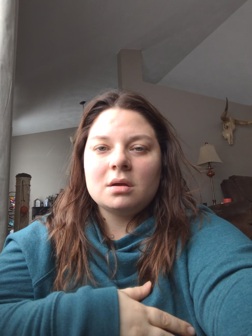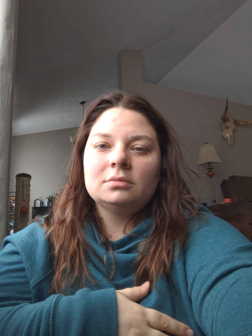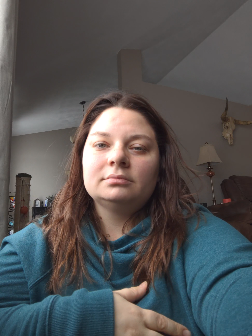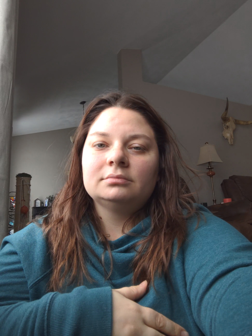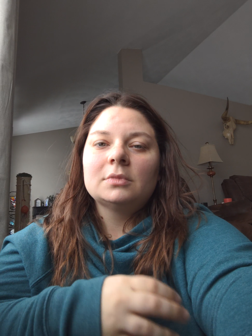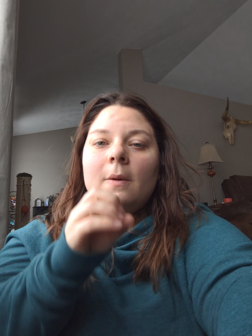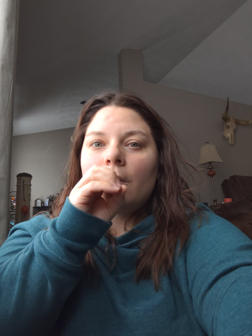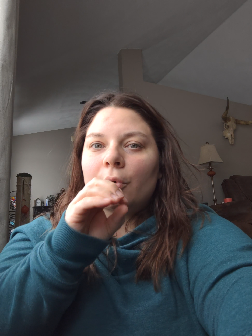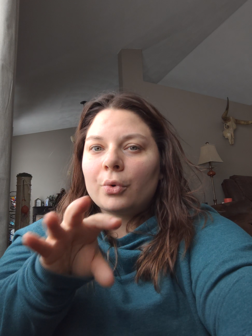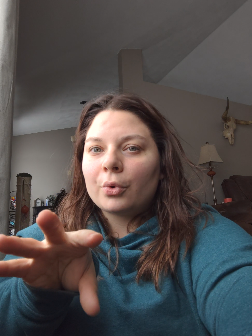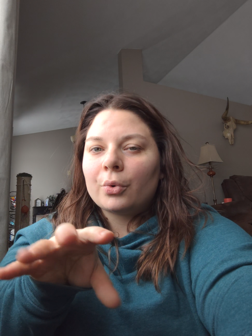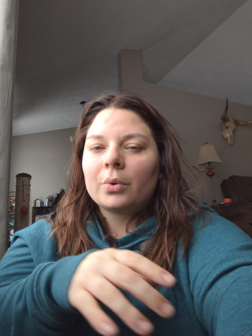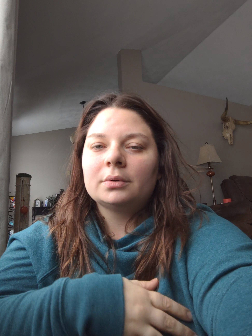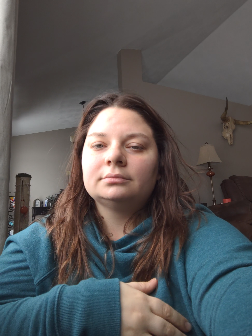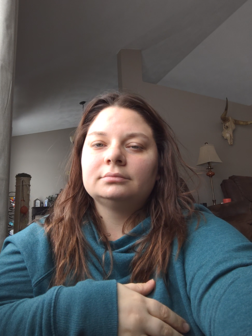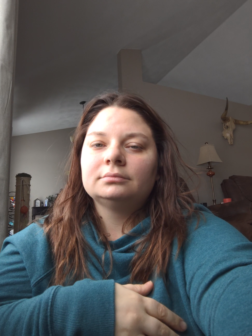blow